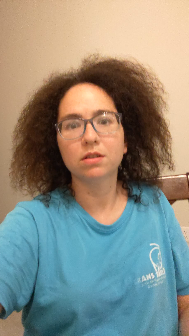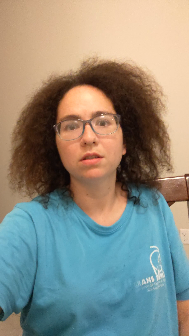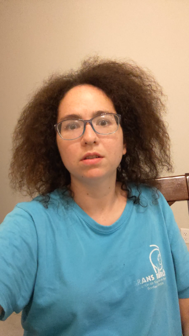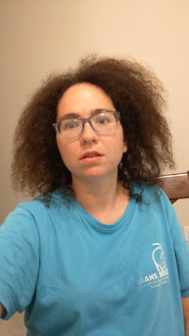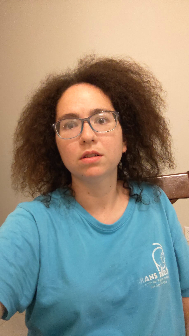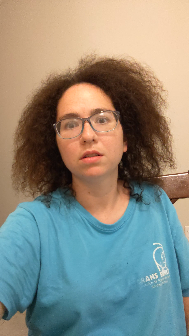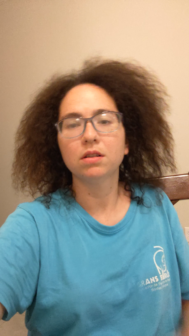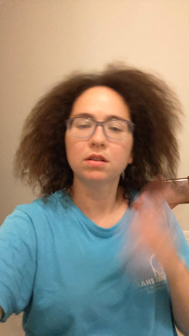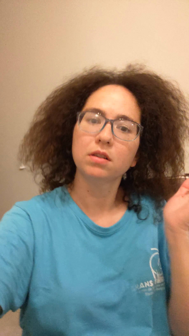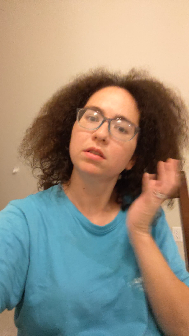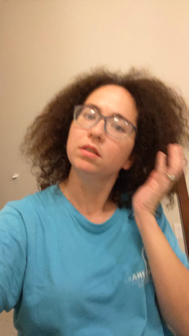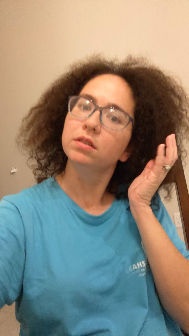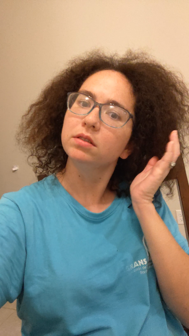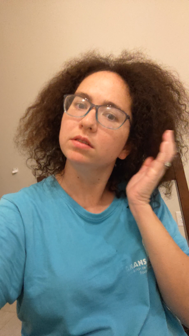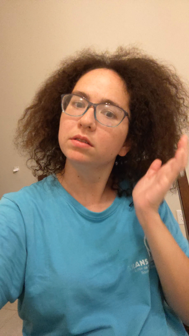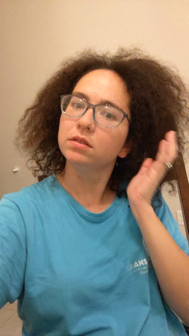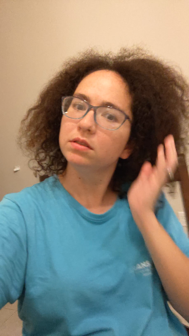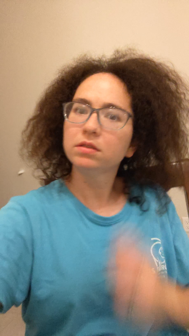pillow